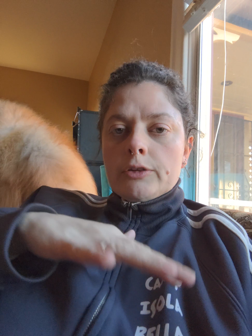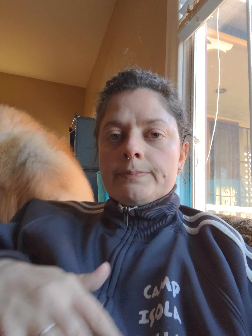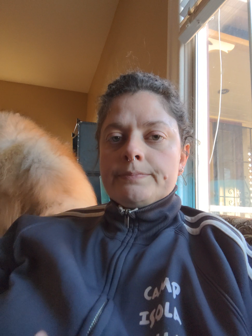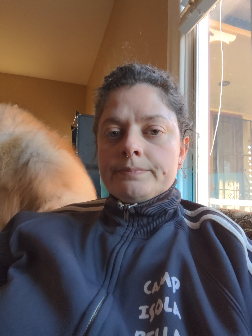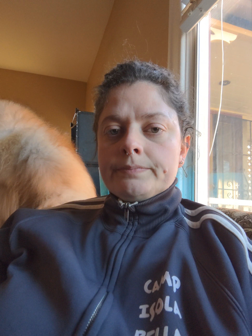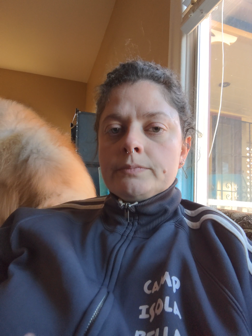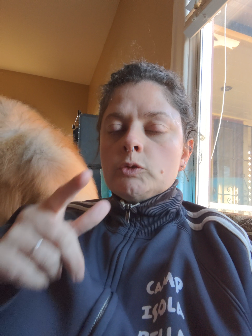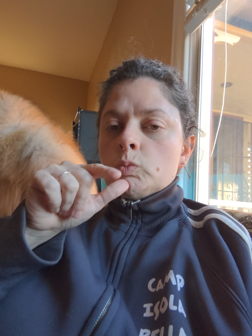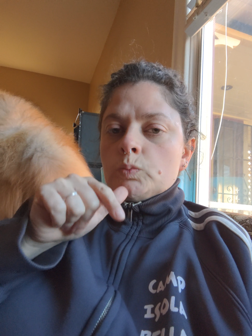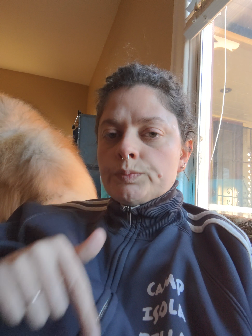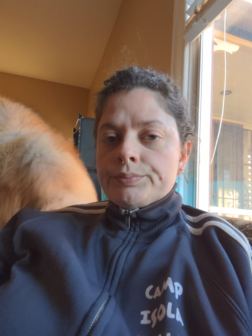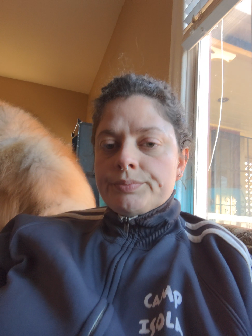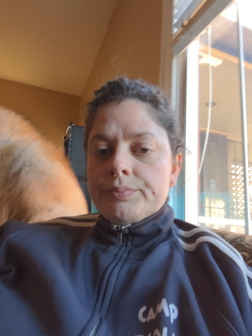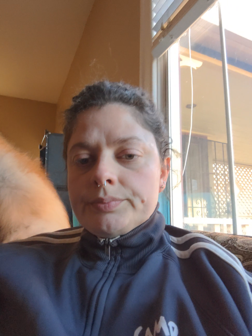who